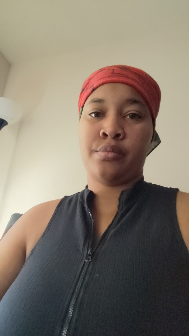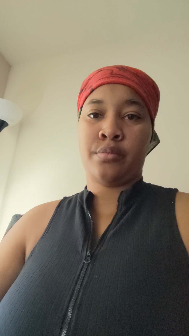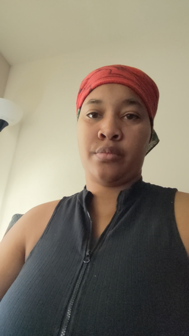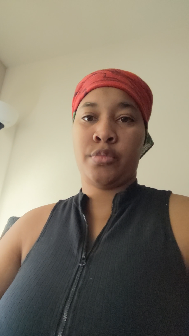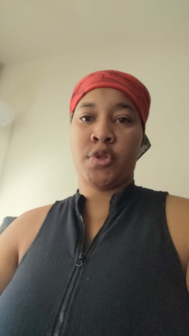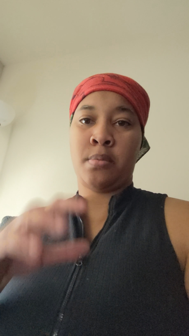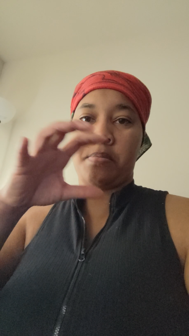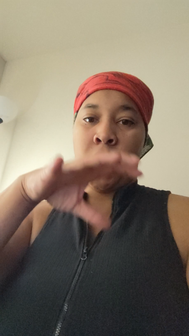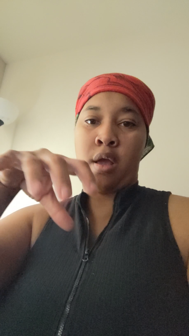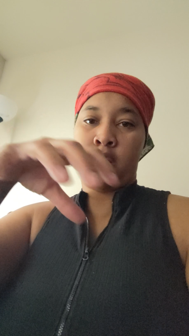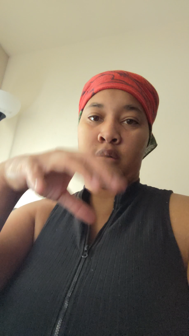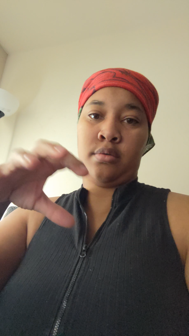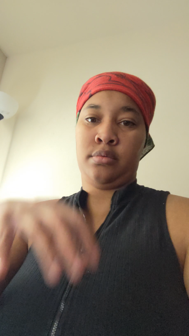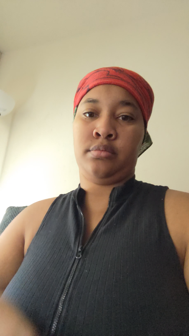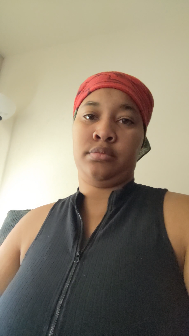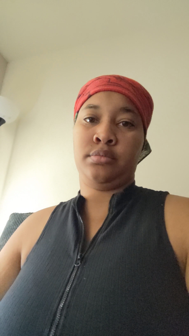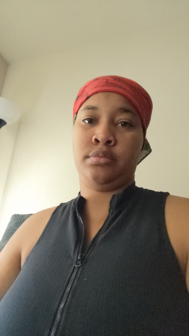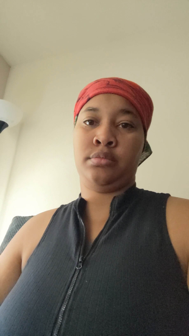block